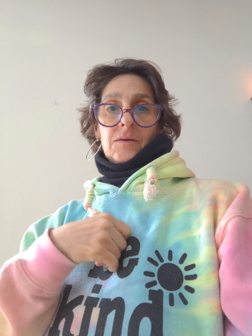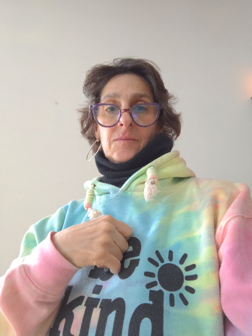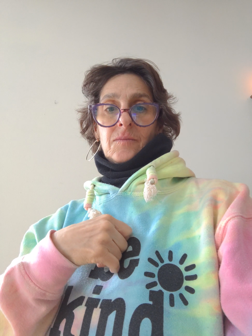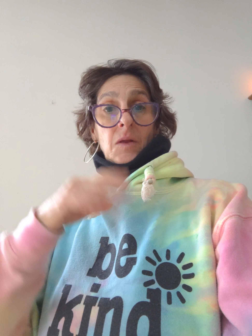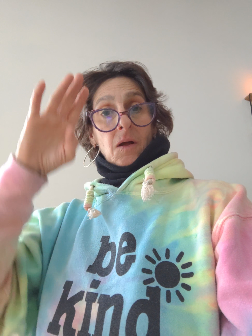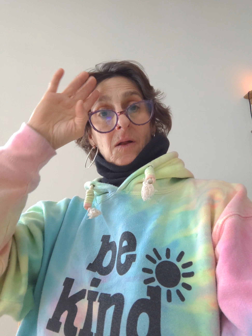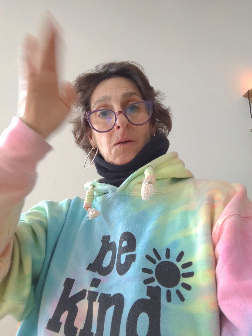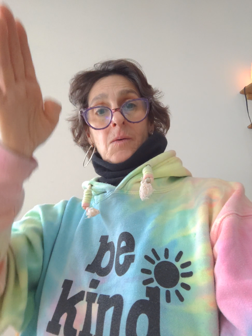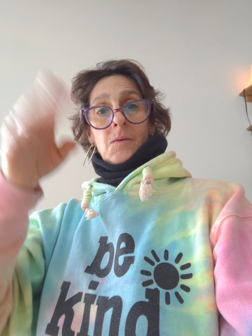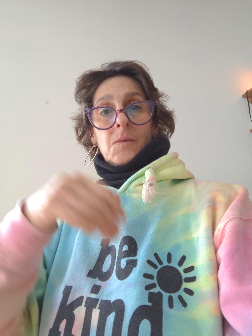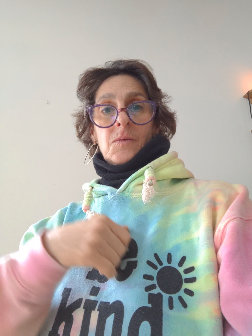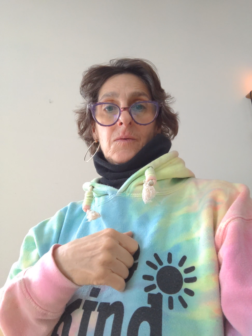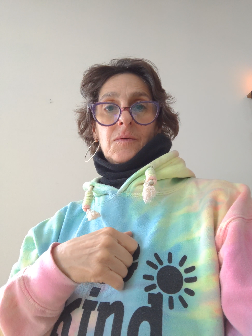hello